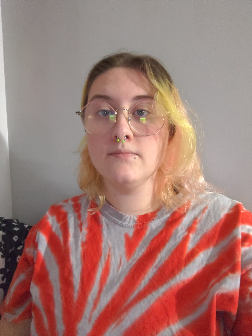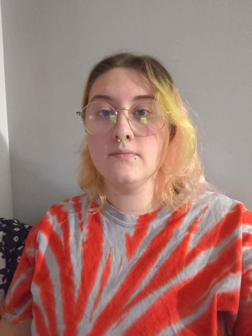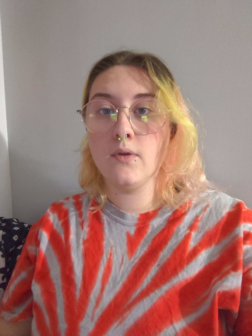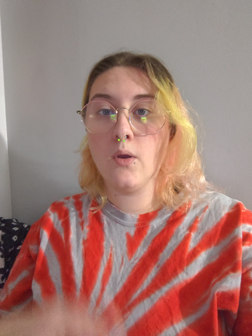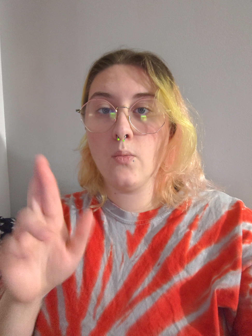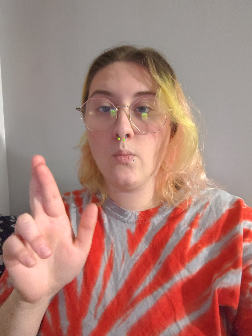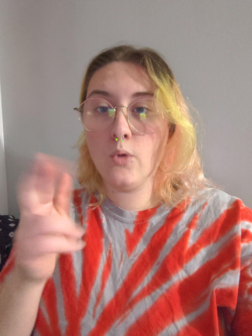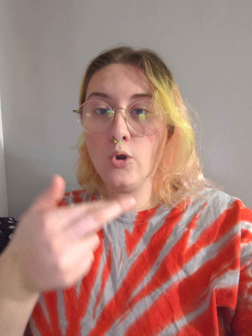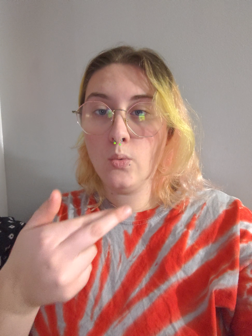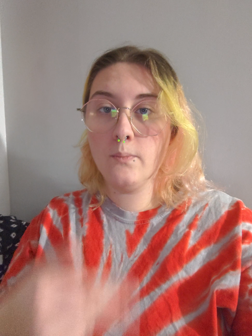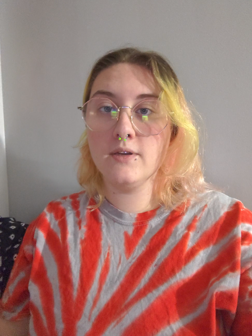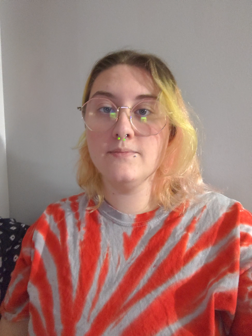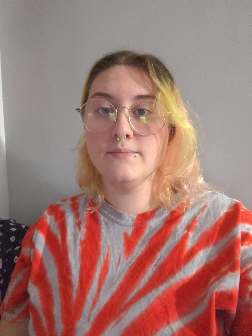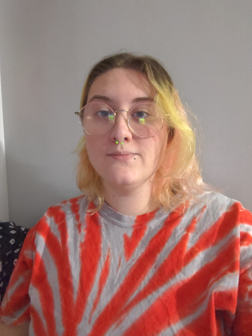room